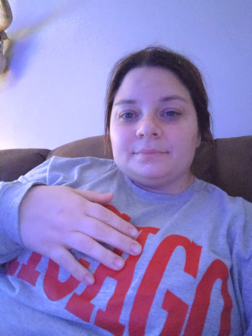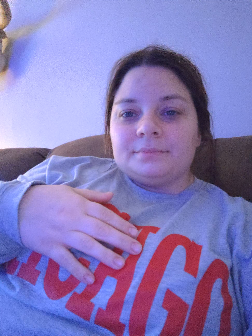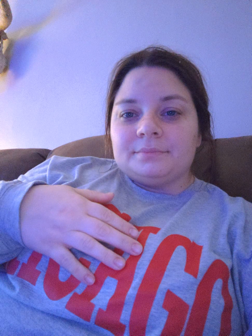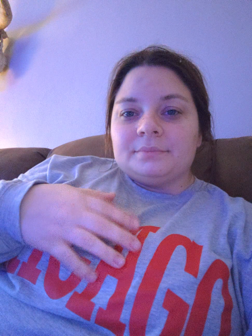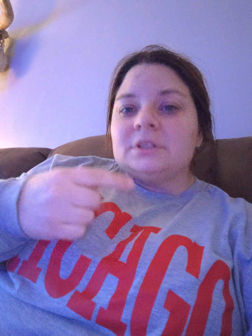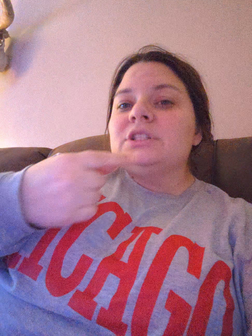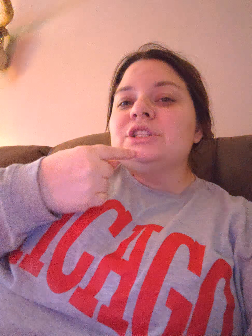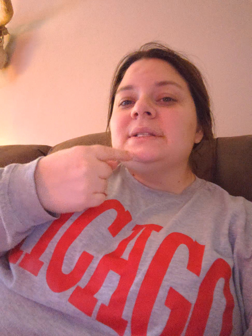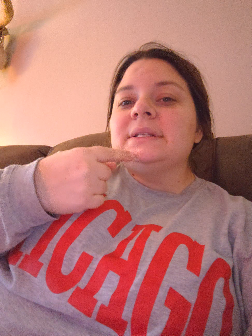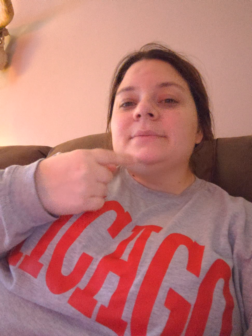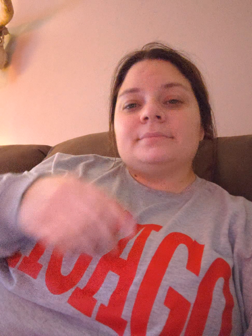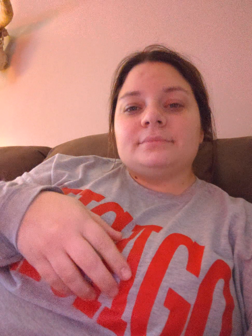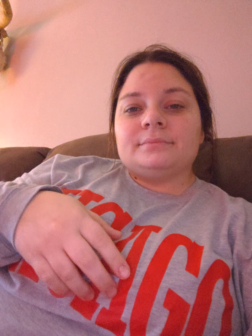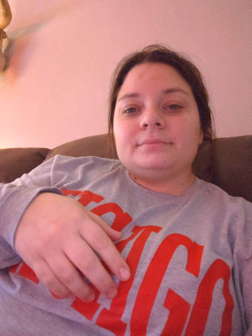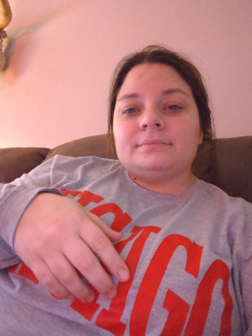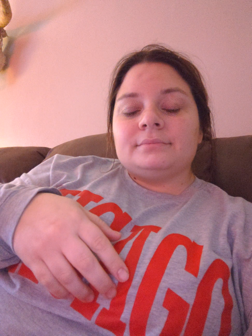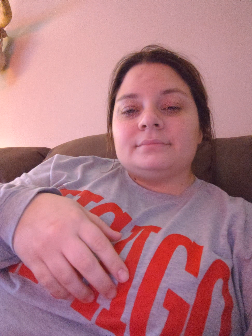chin